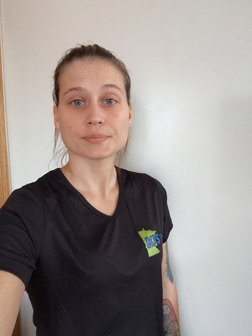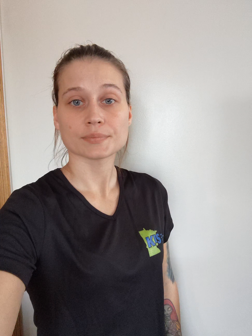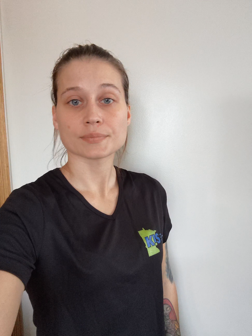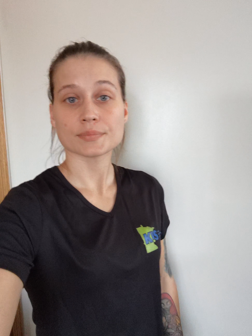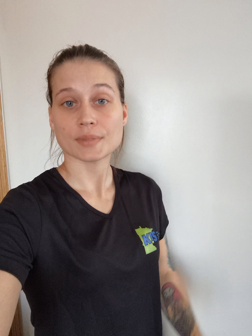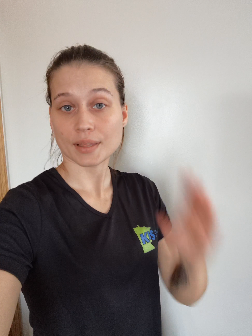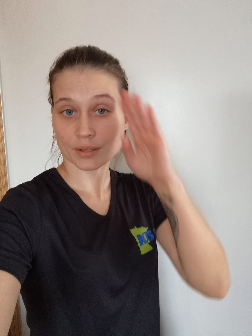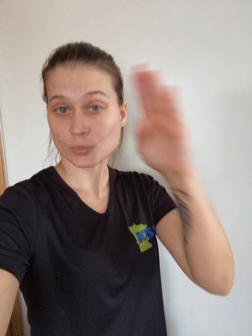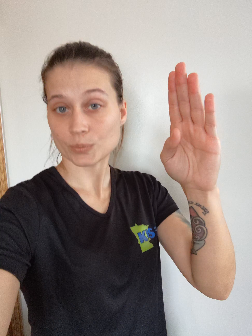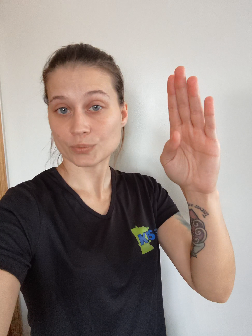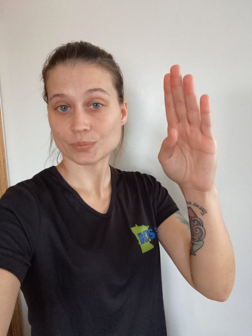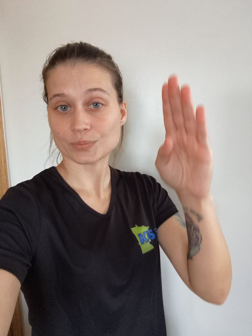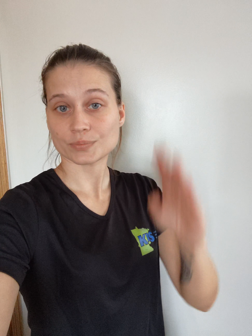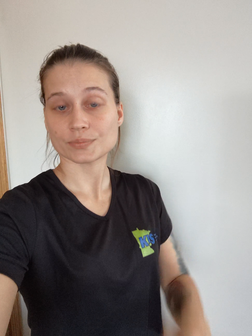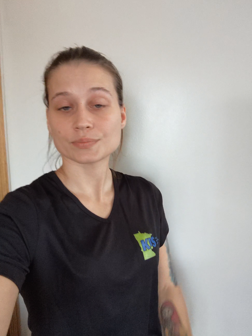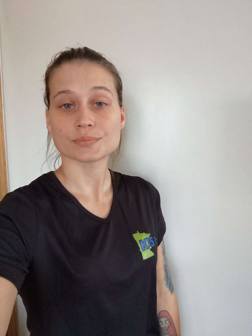hello